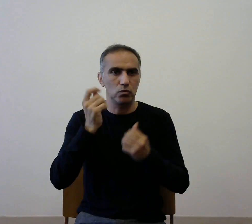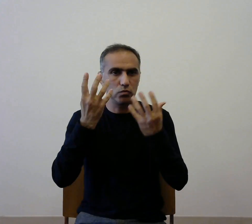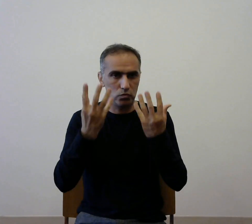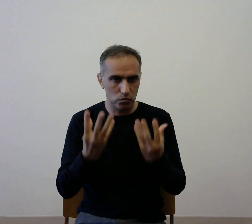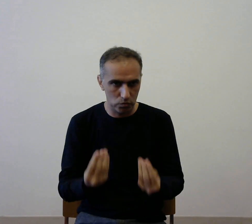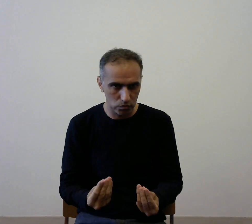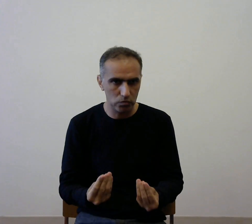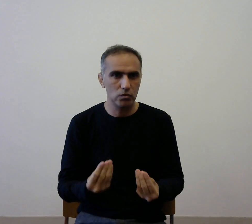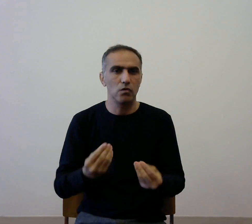gun